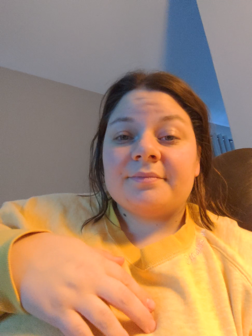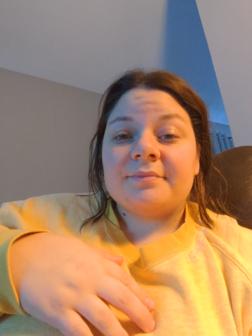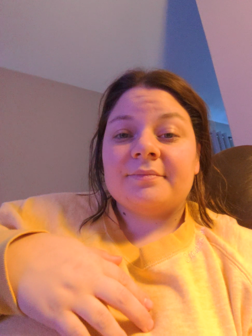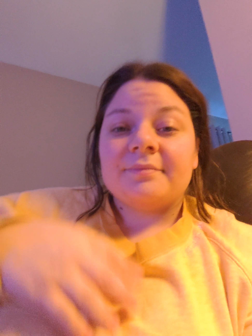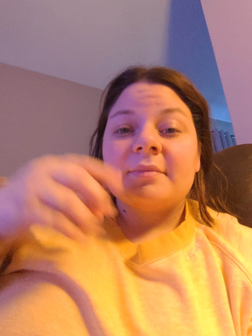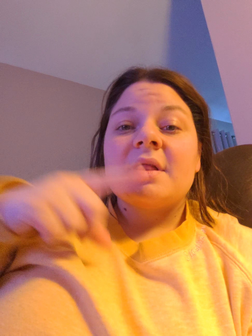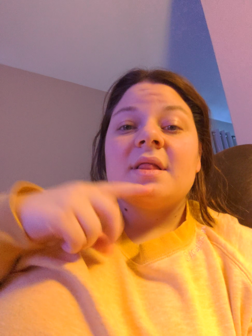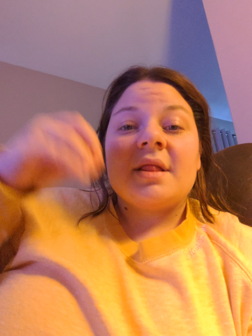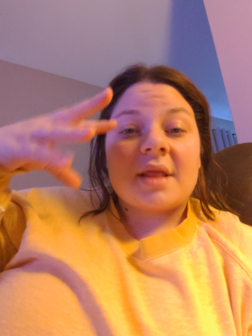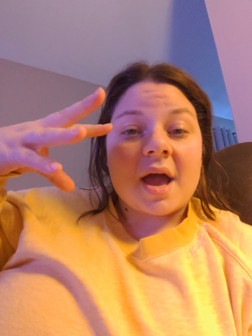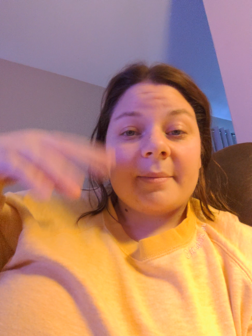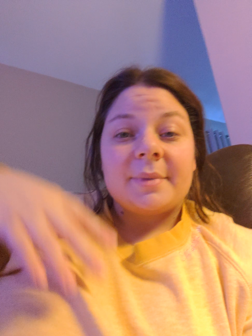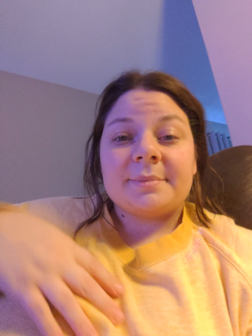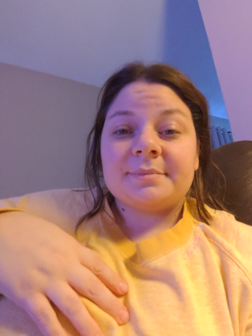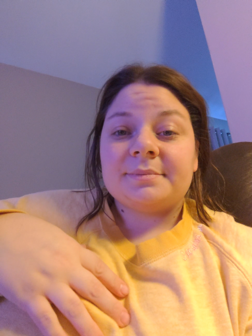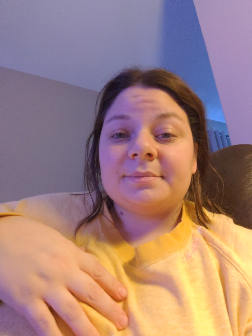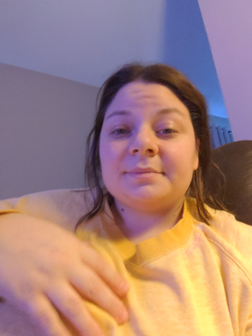lamp